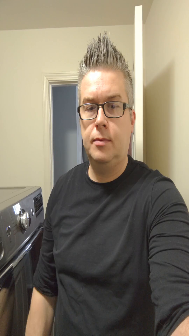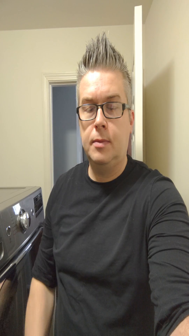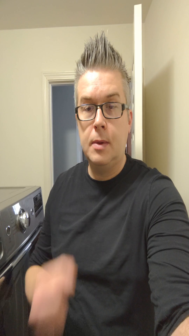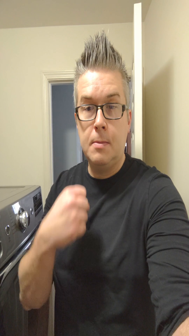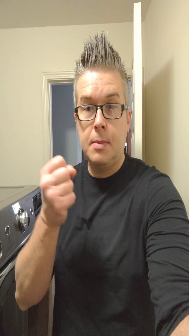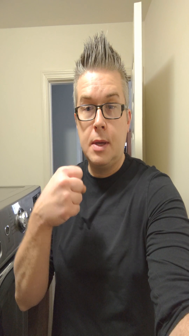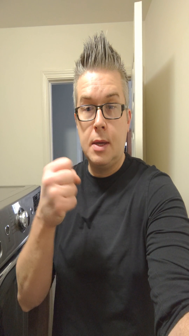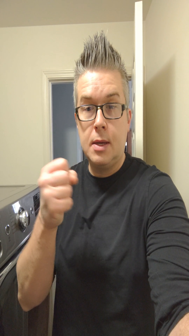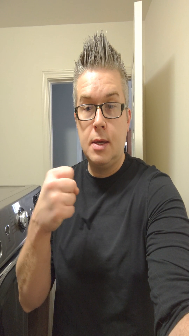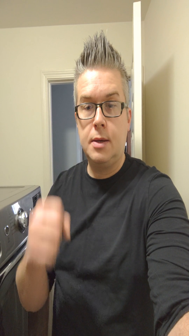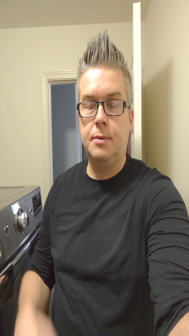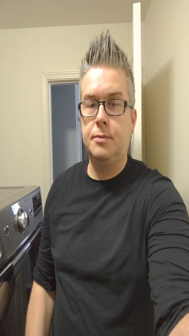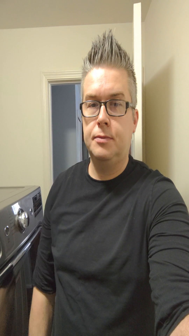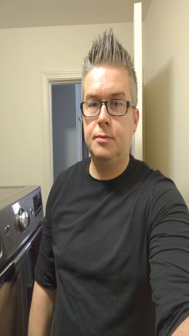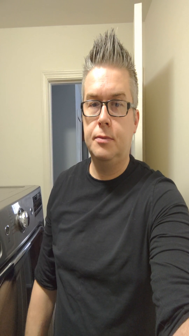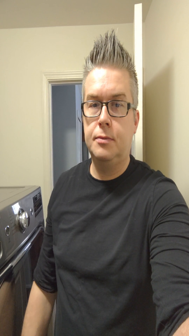make